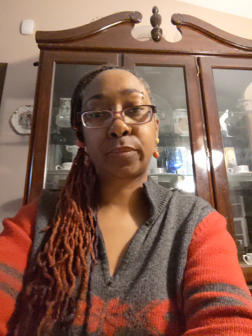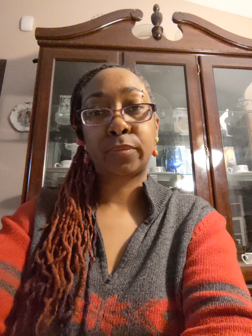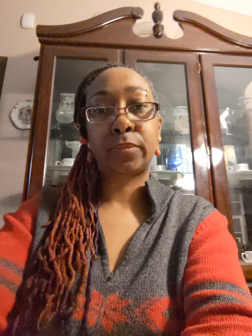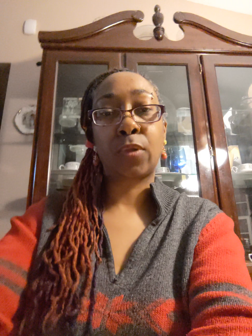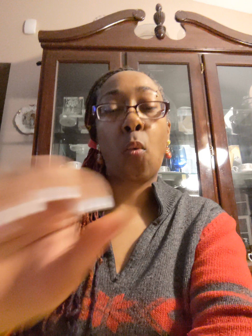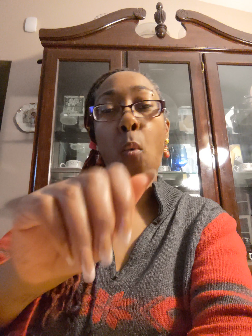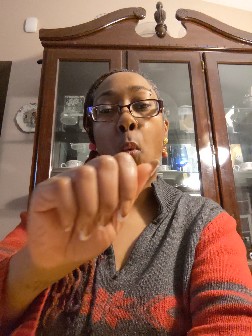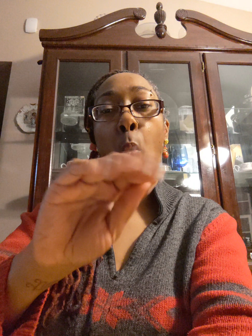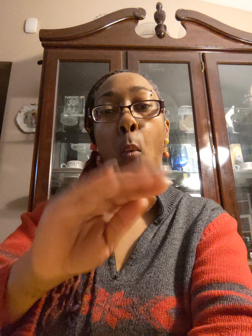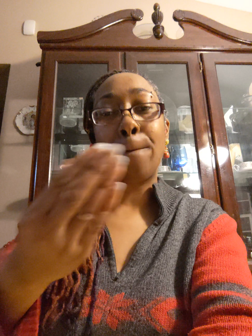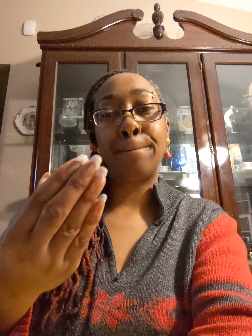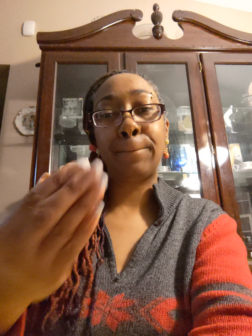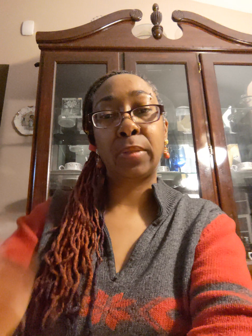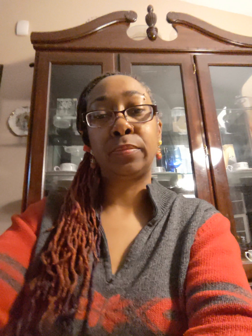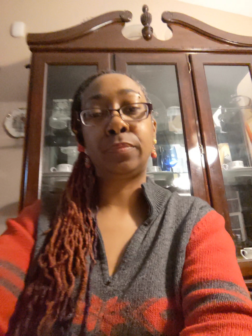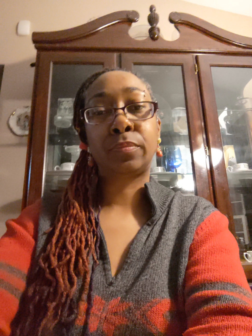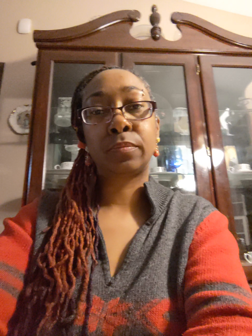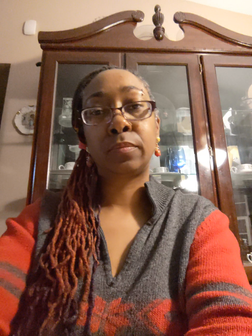open